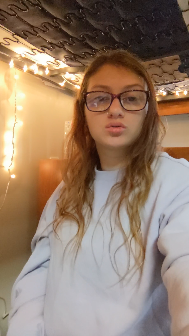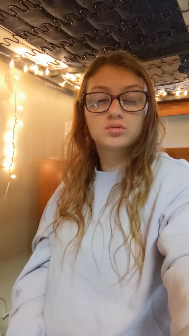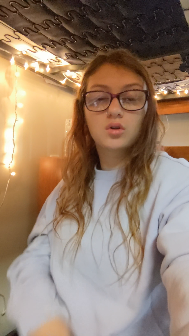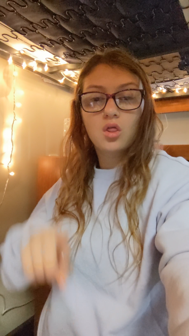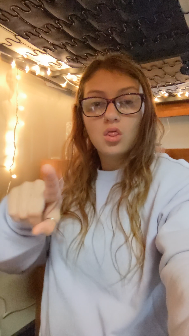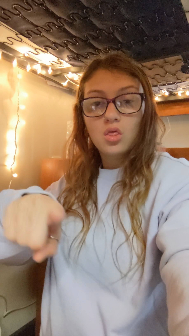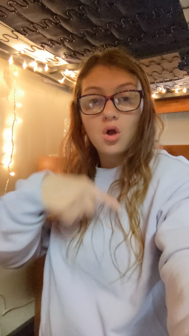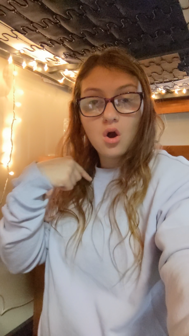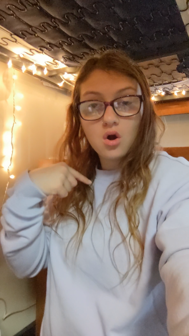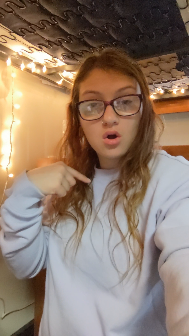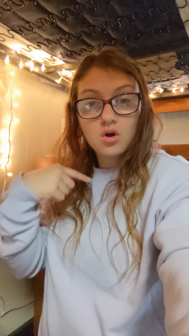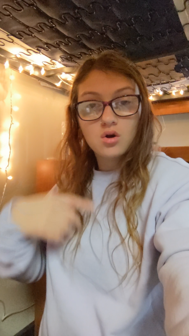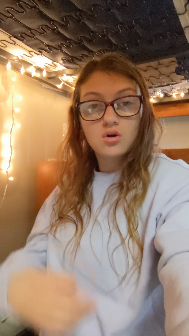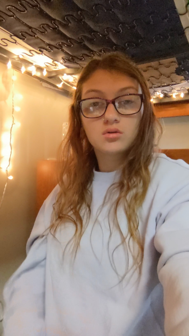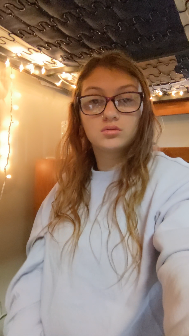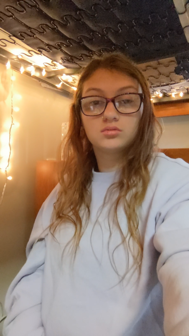long